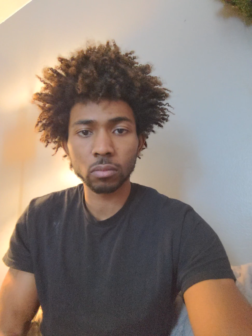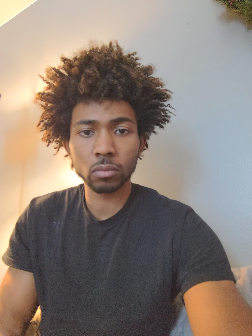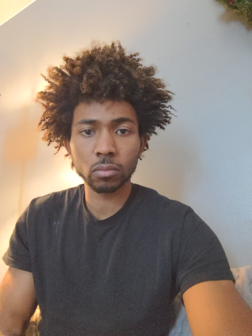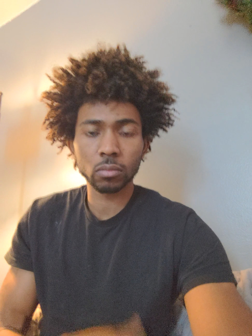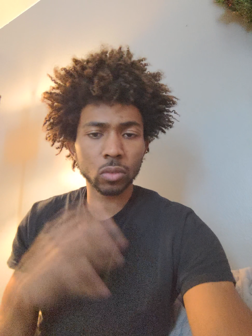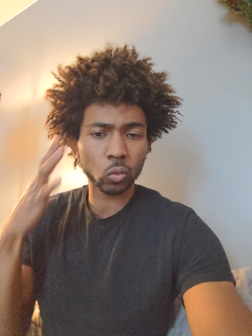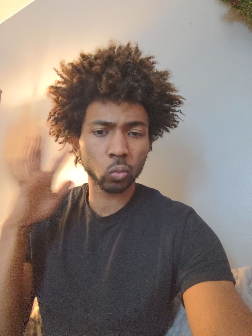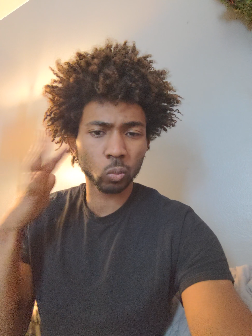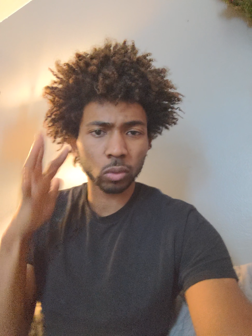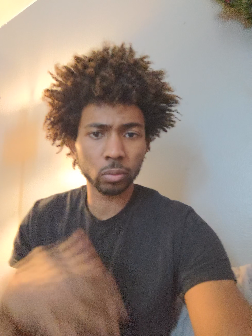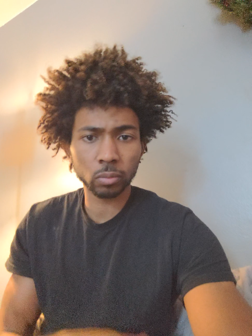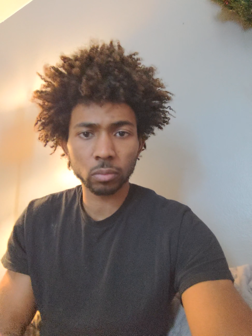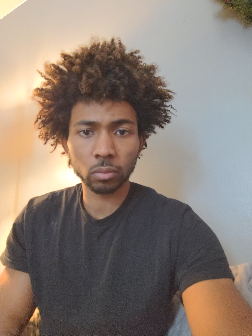loud